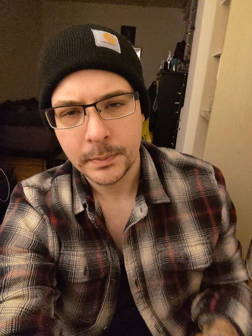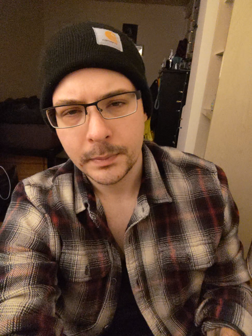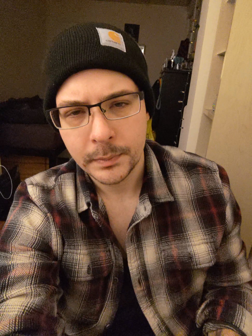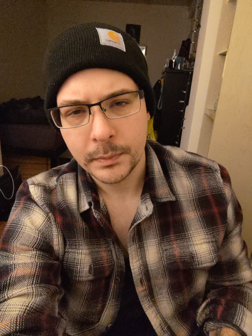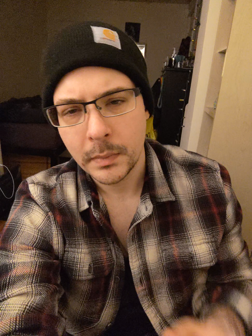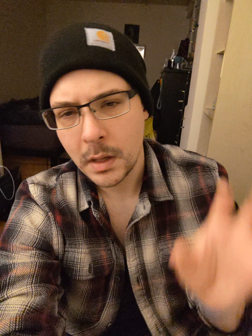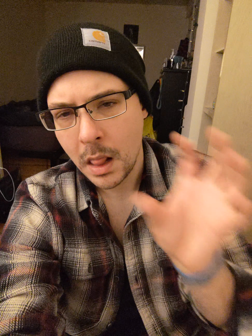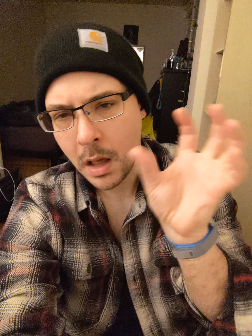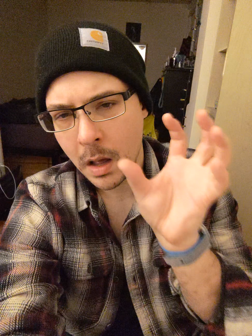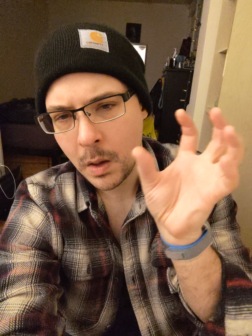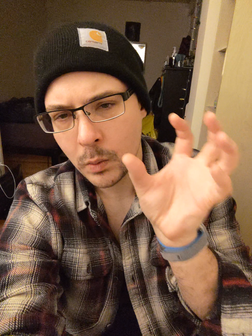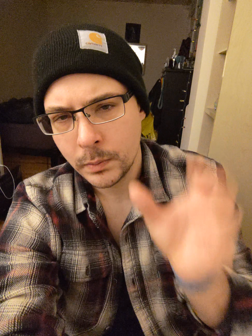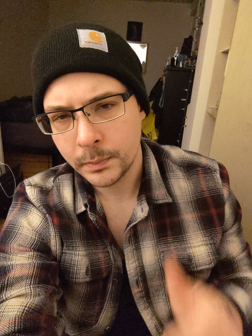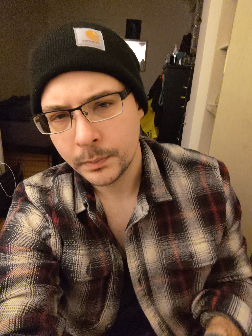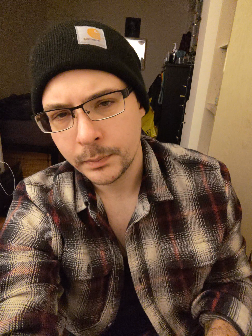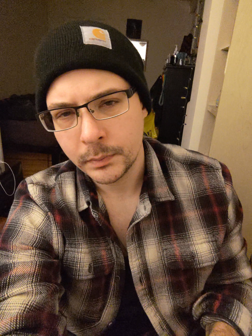cloud